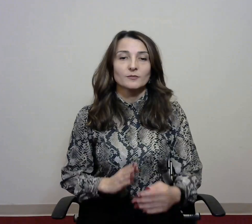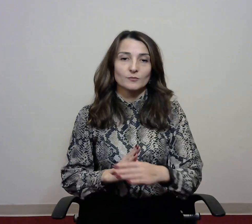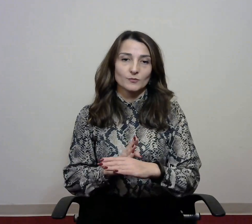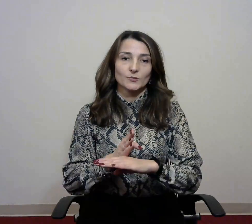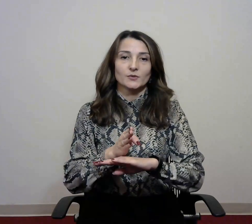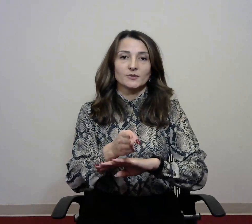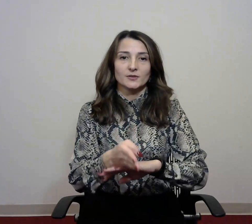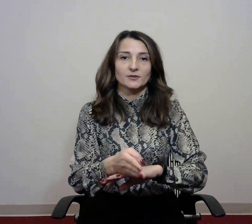müraciət